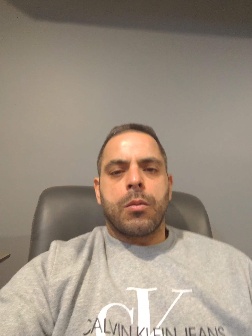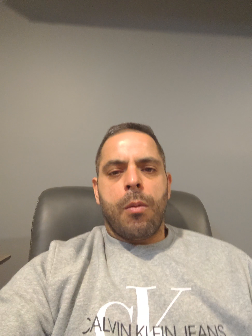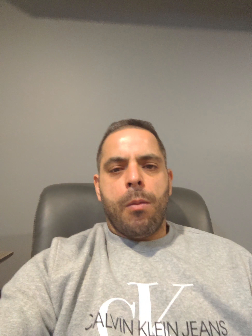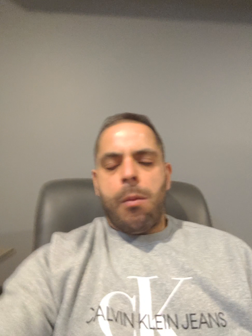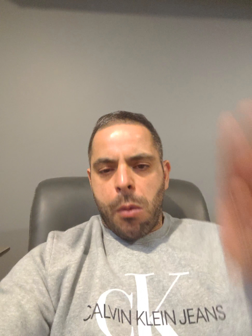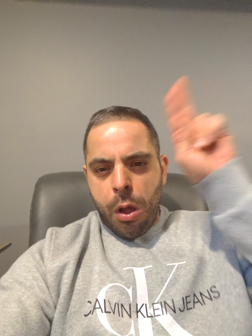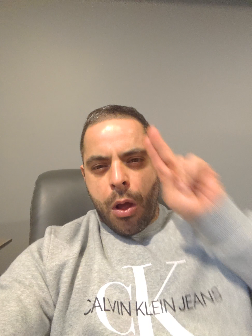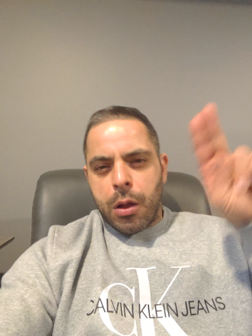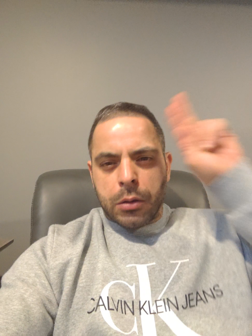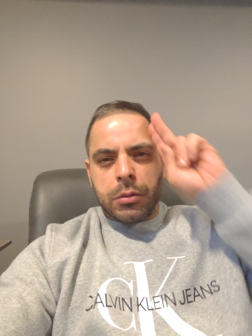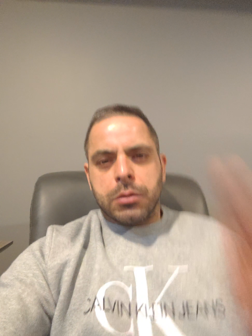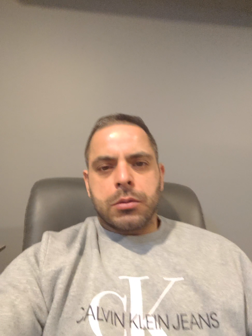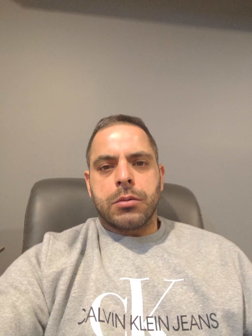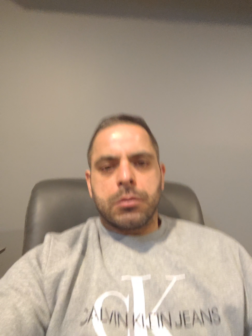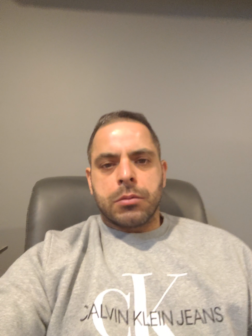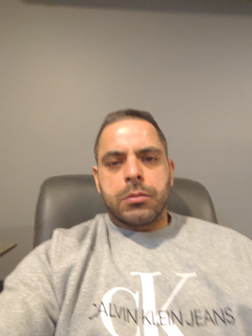uncle